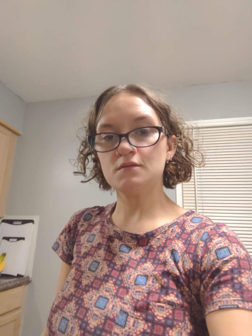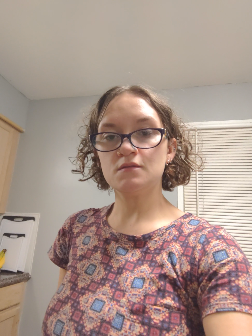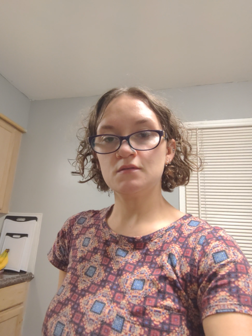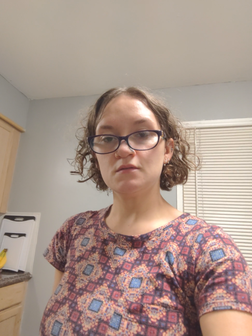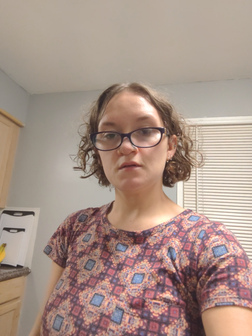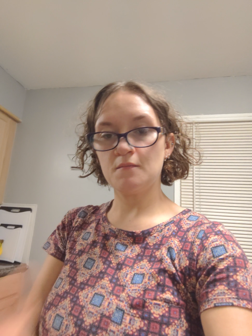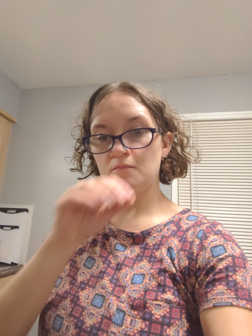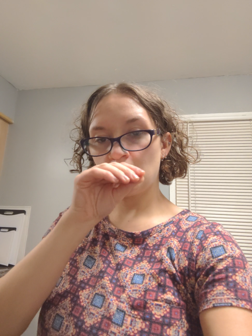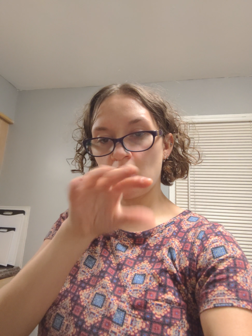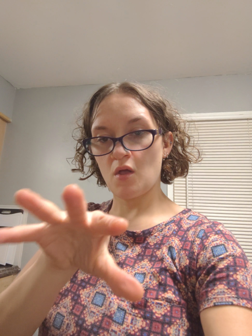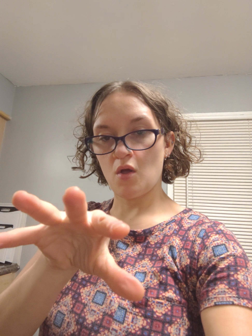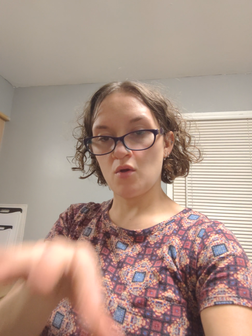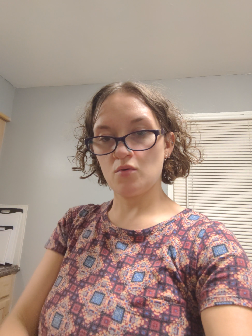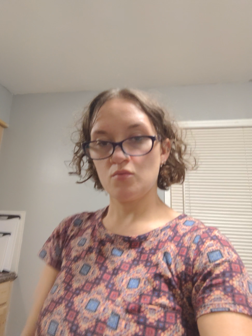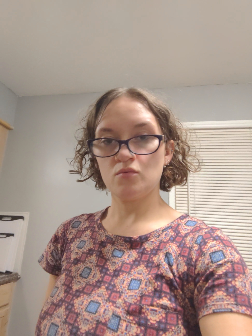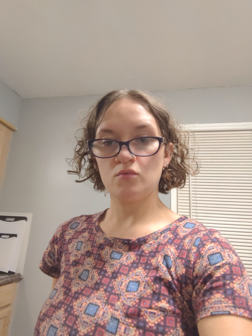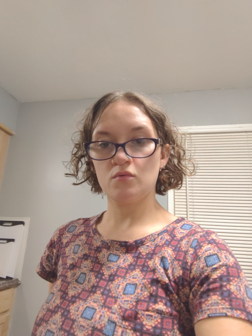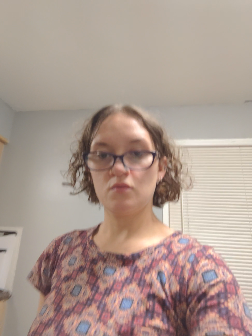blow